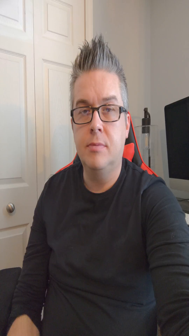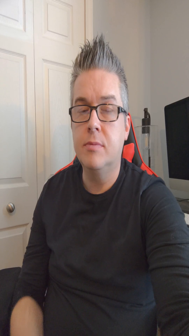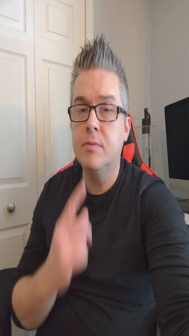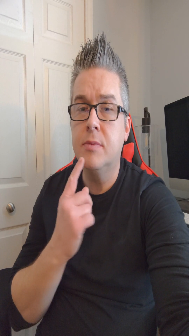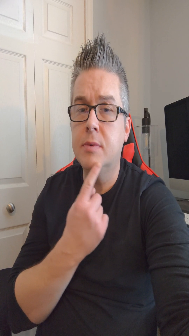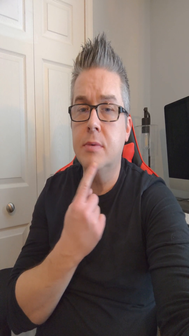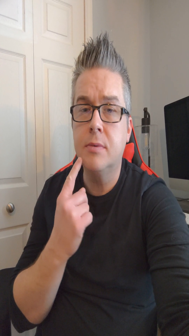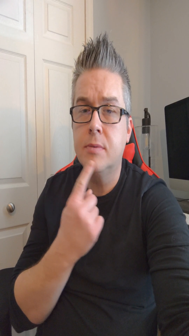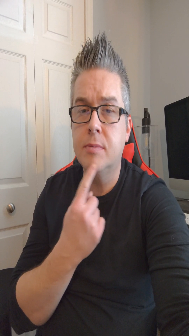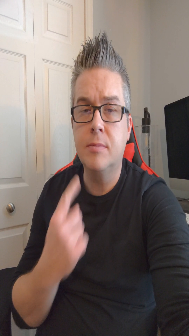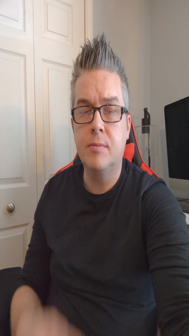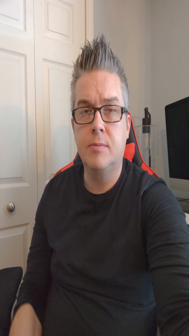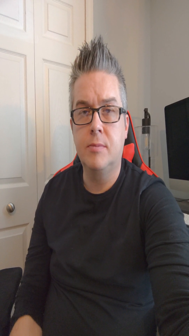chin